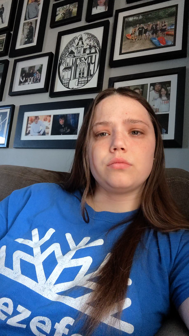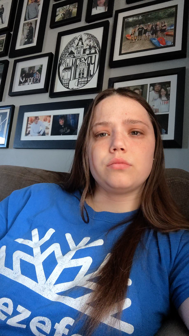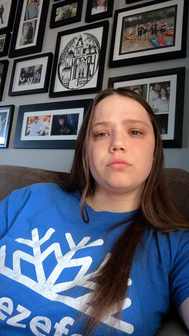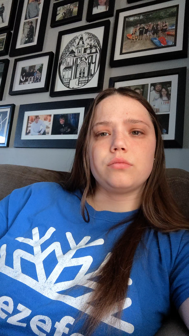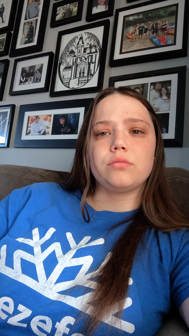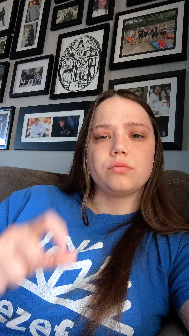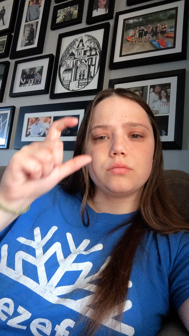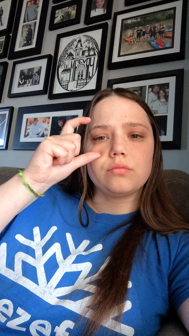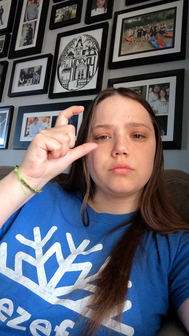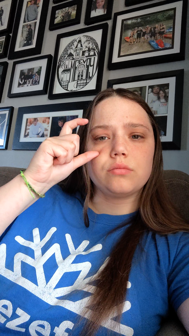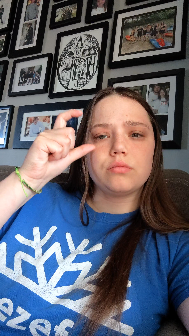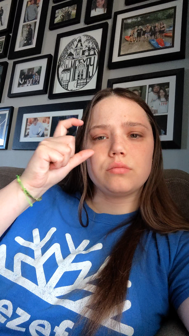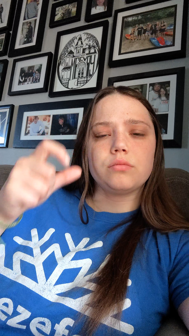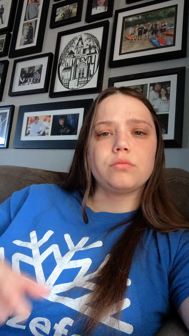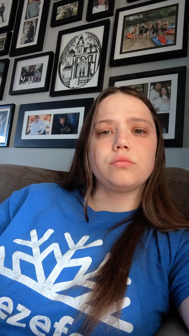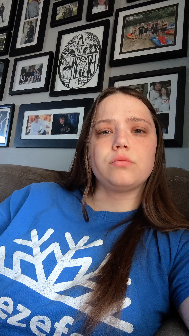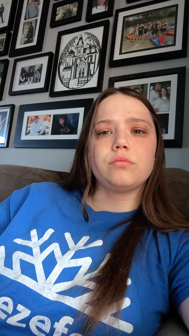glasses